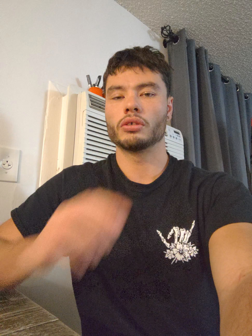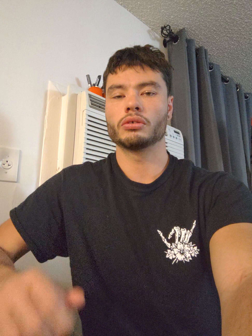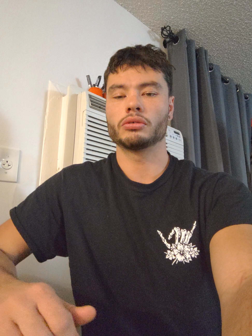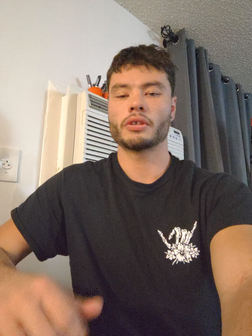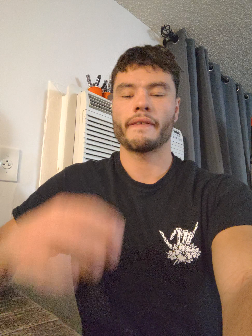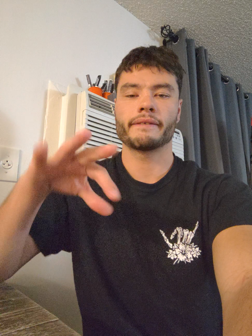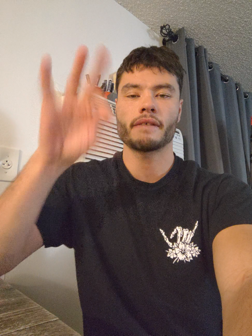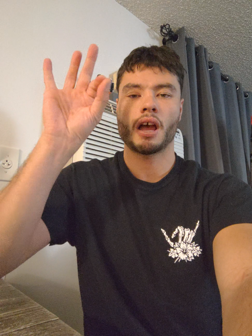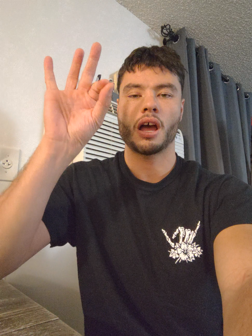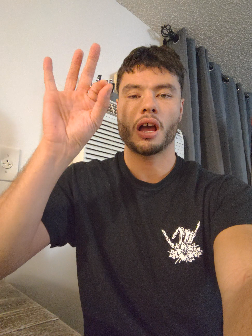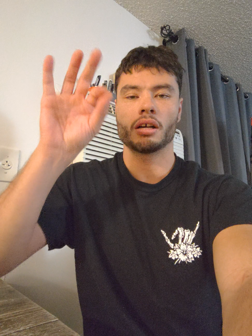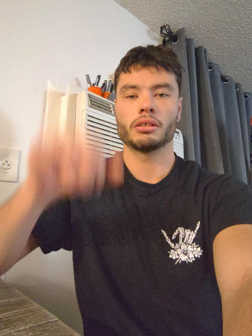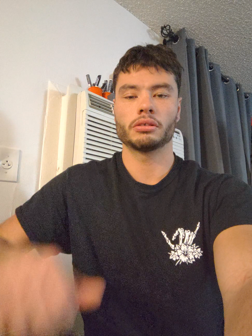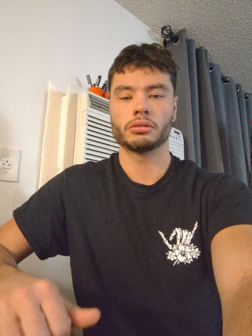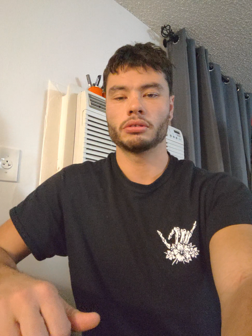find